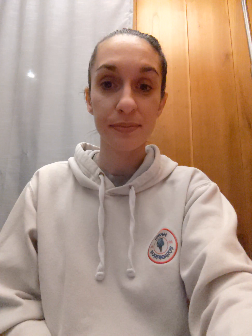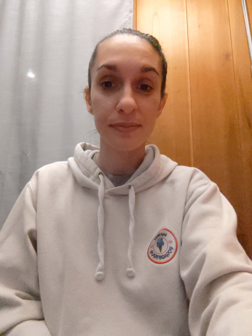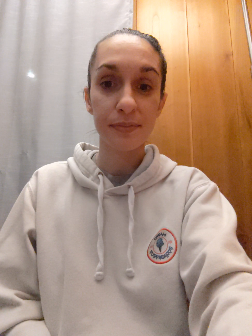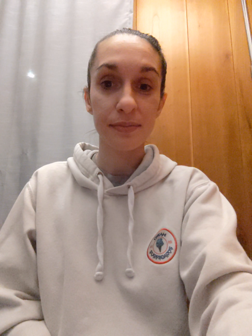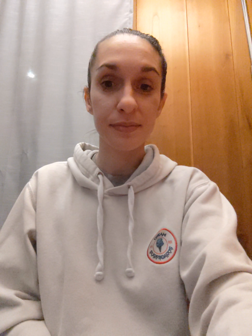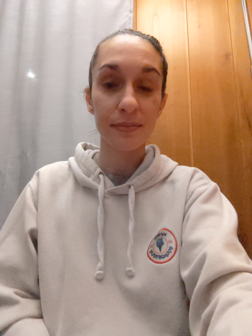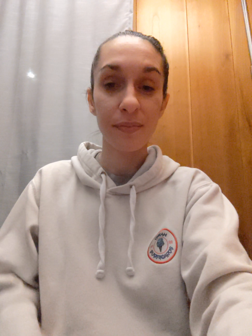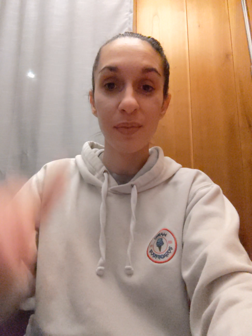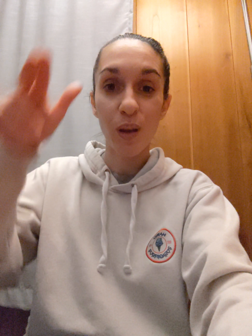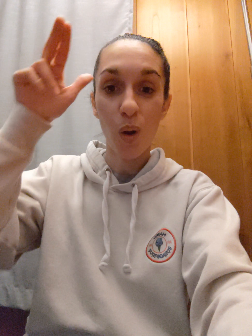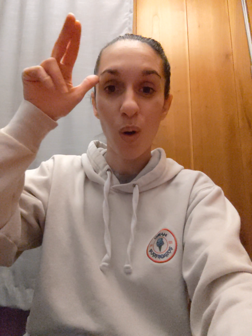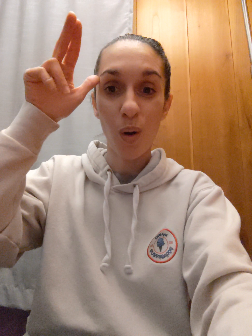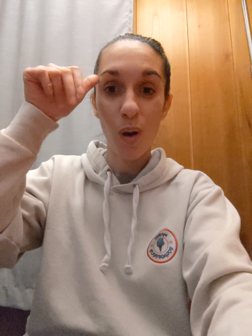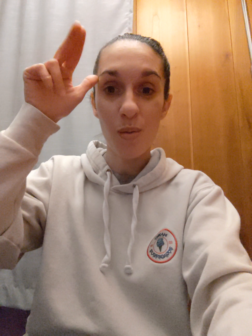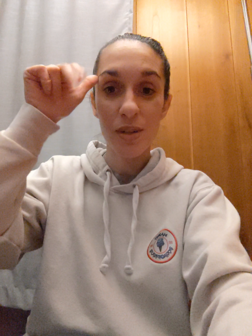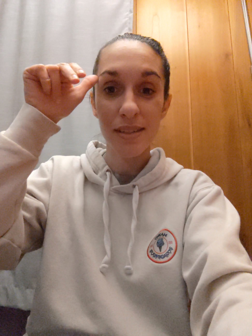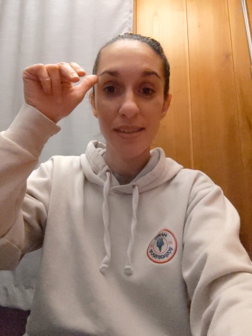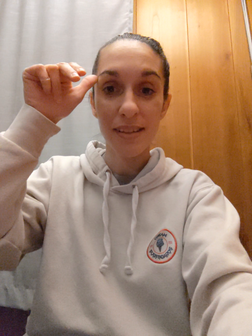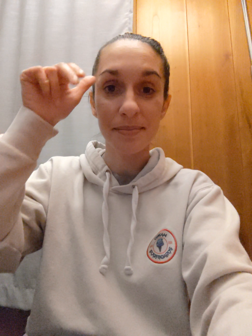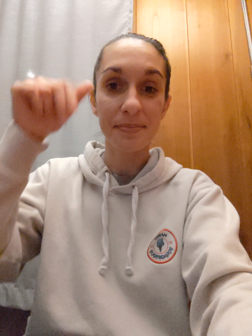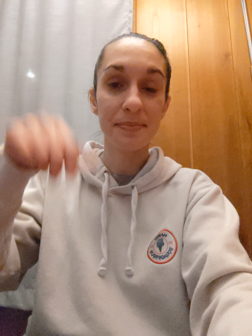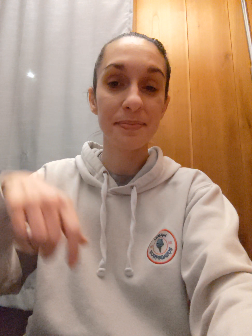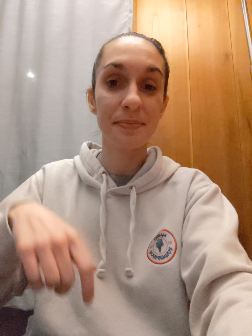horse